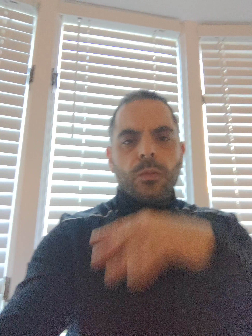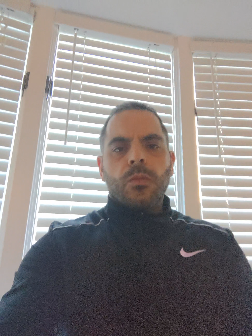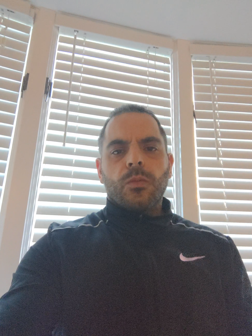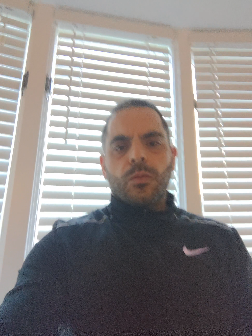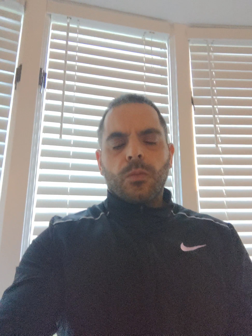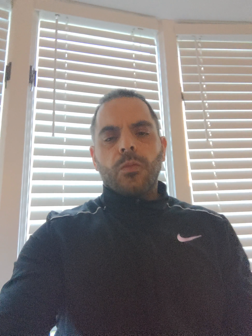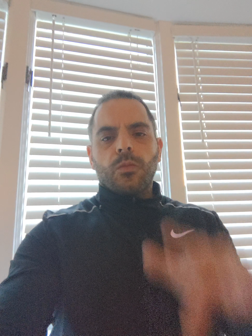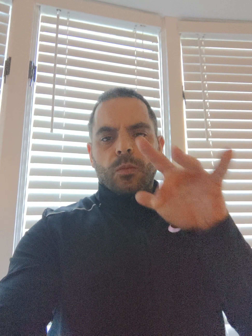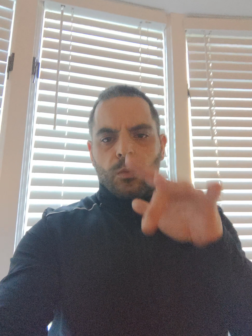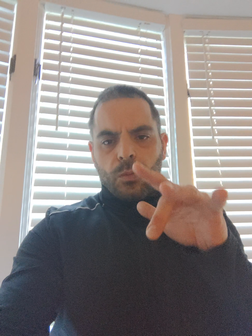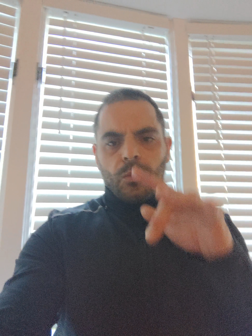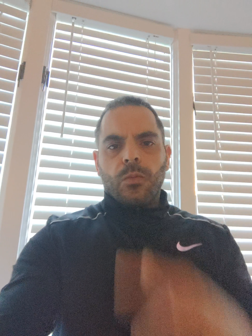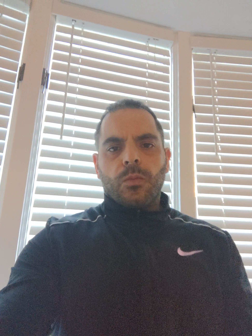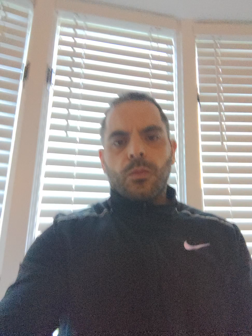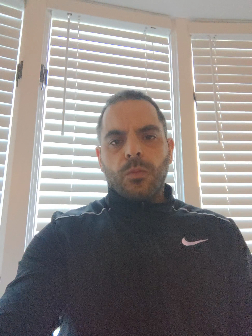touch